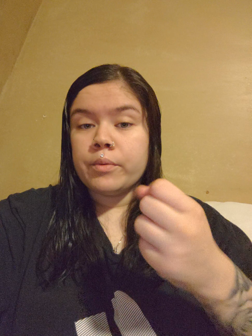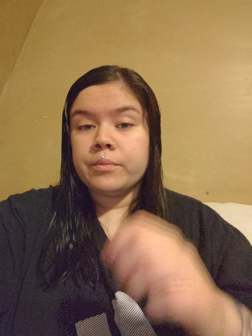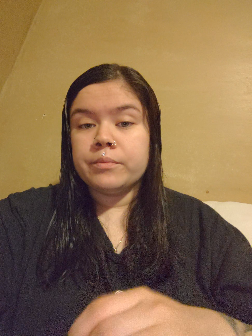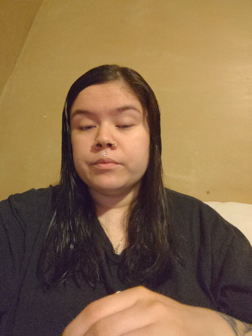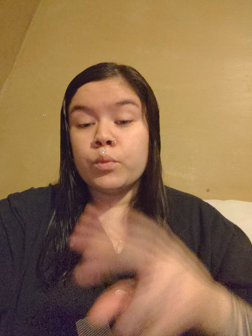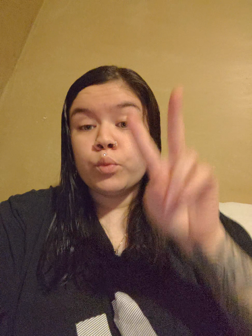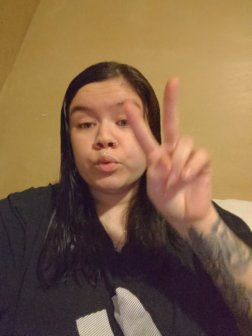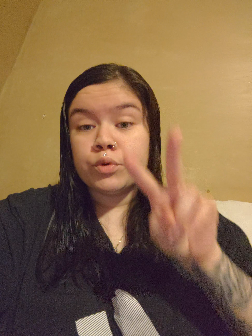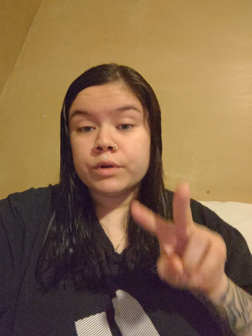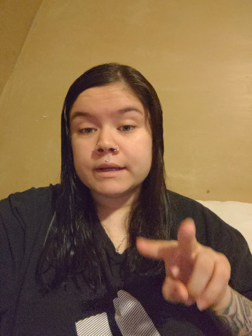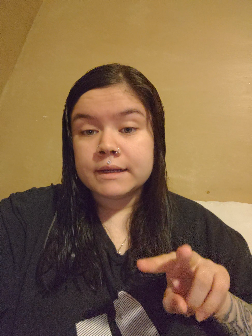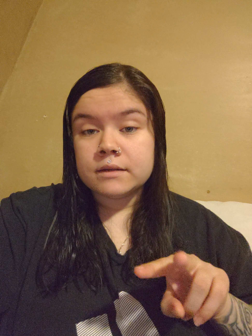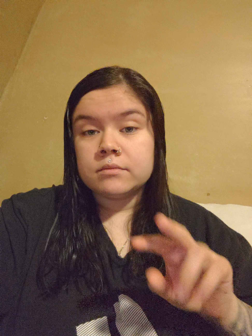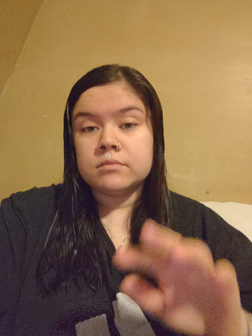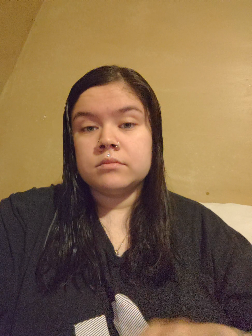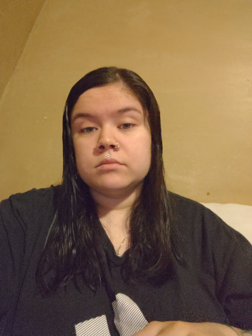read